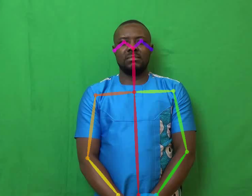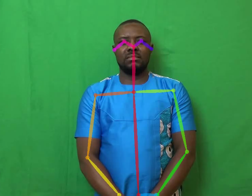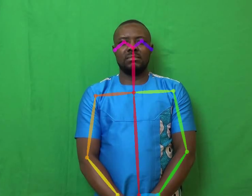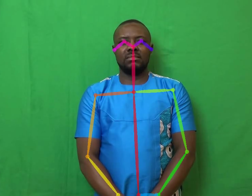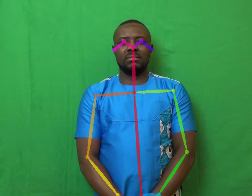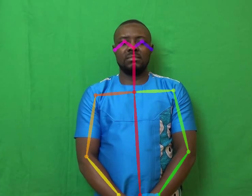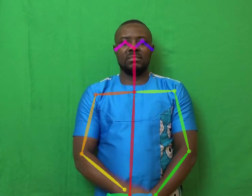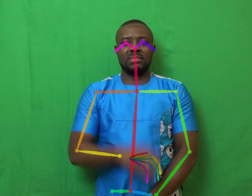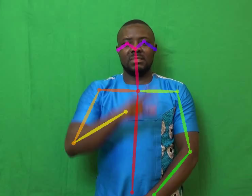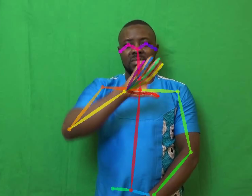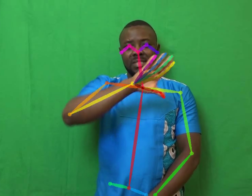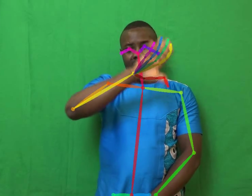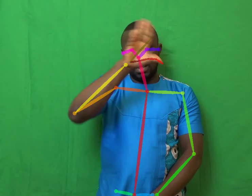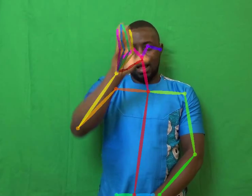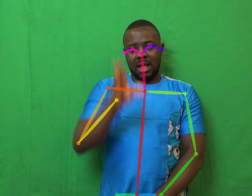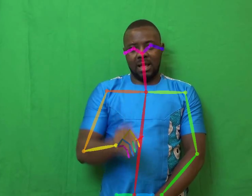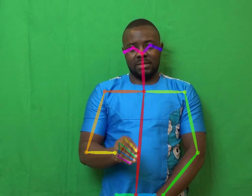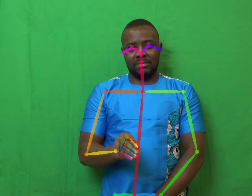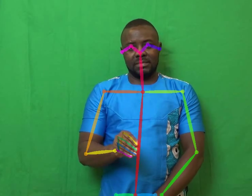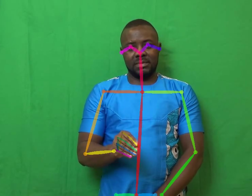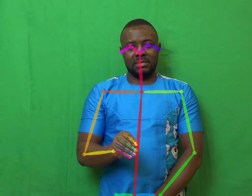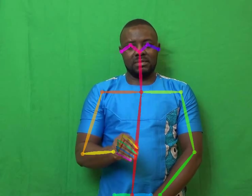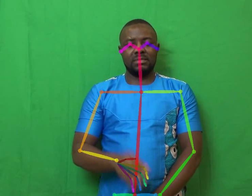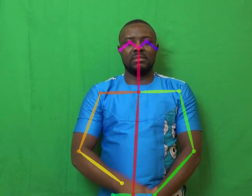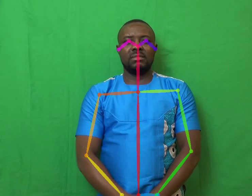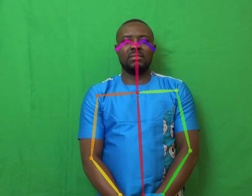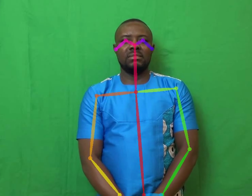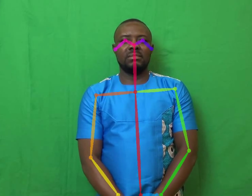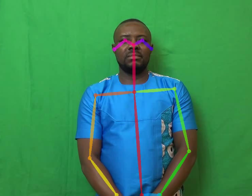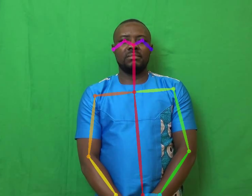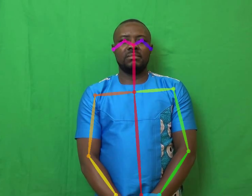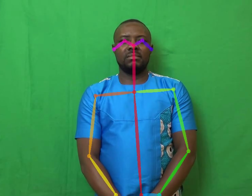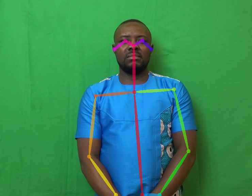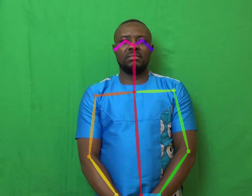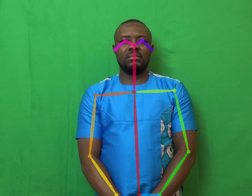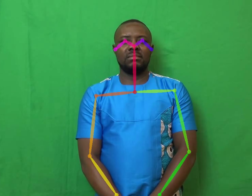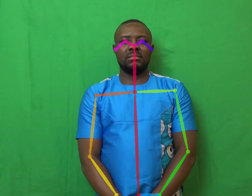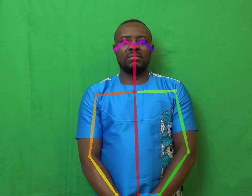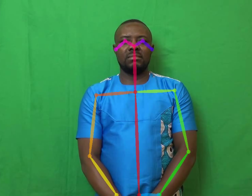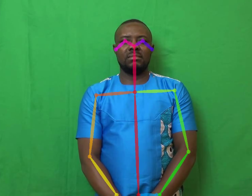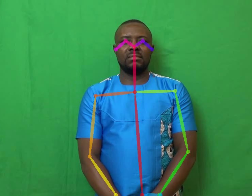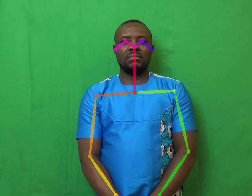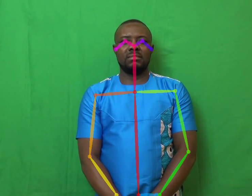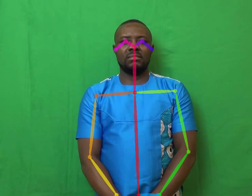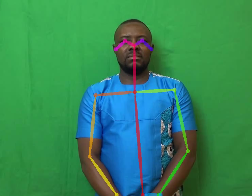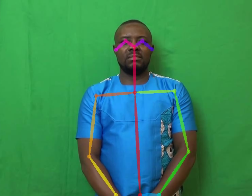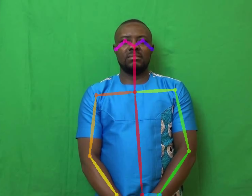Africa